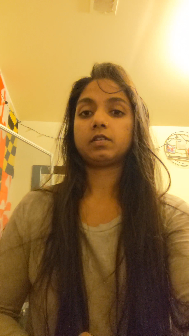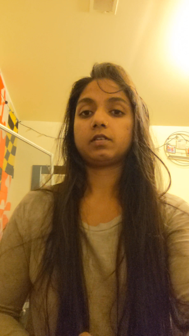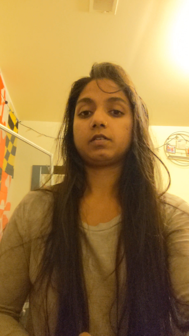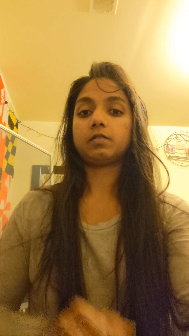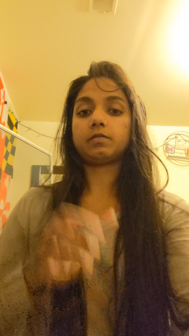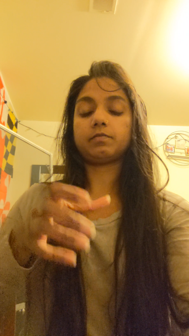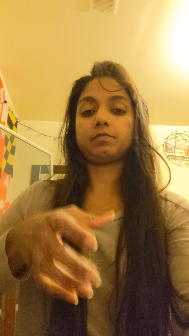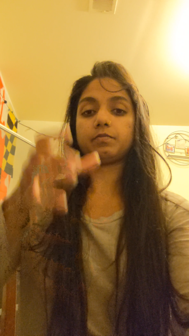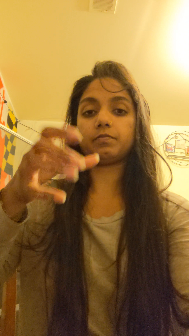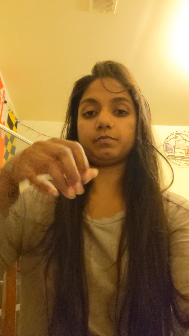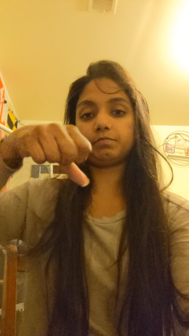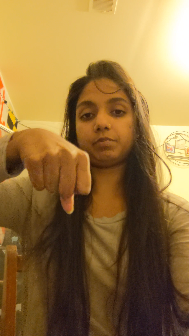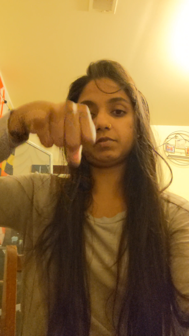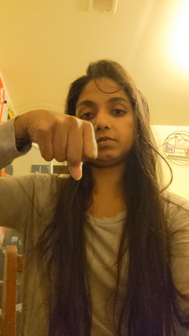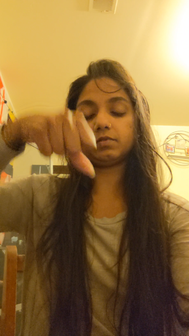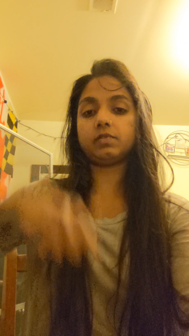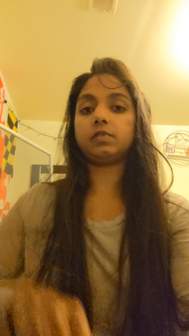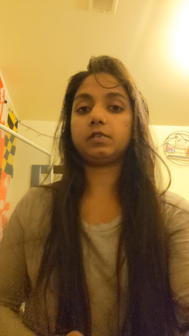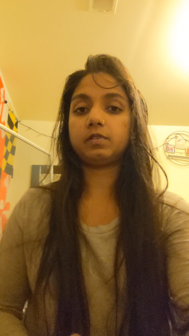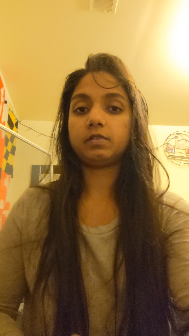bucket